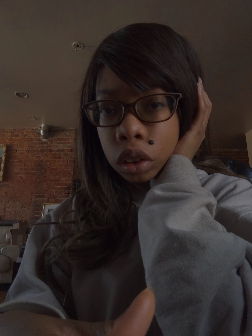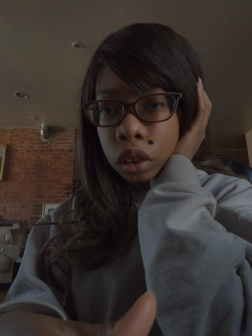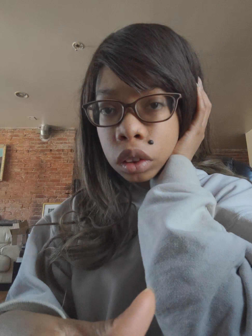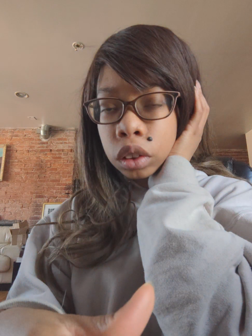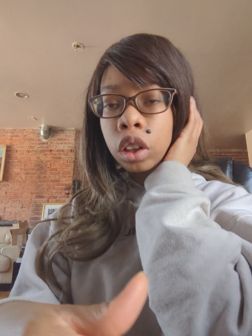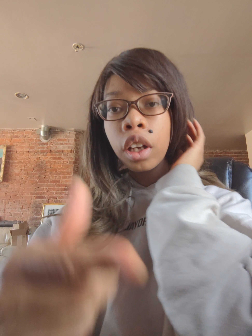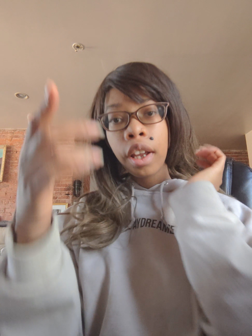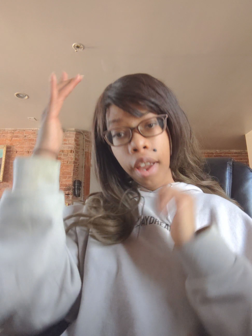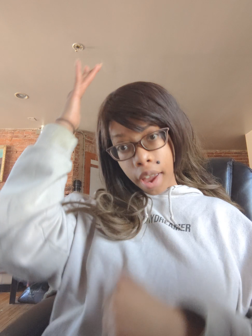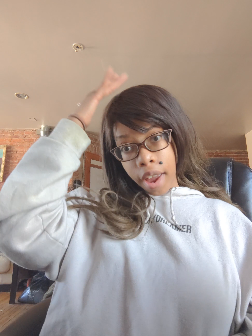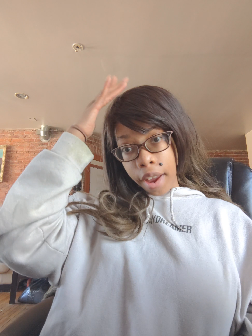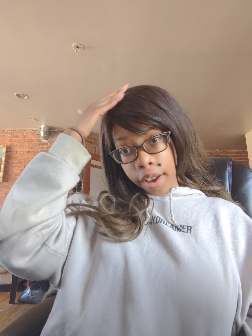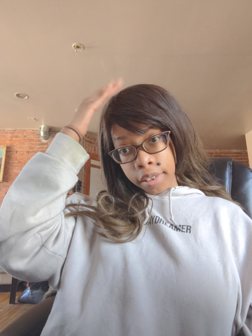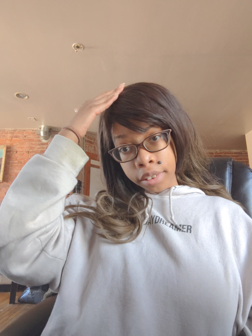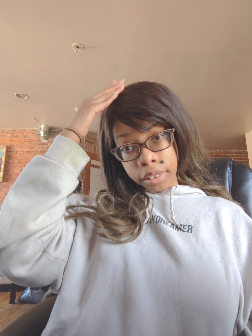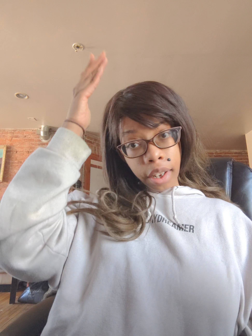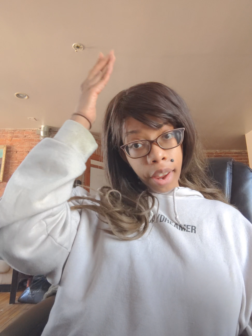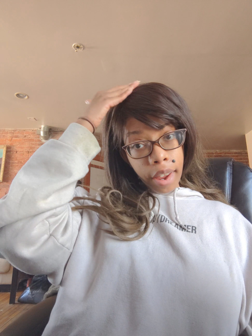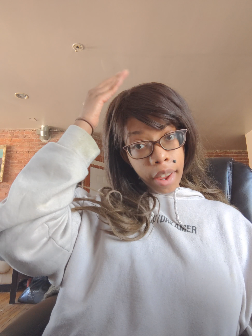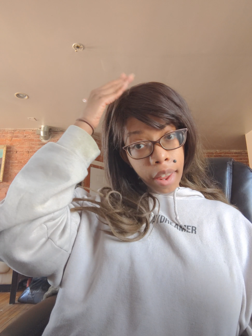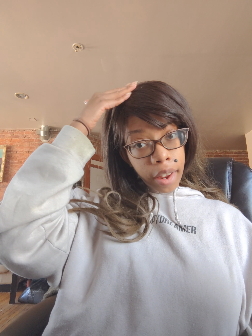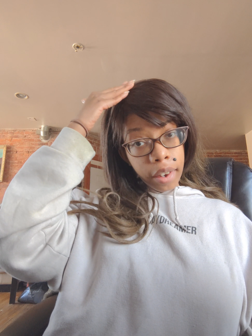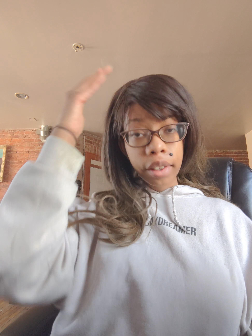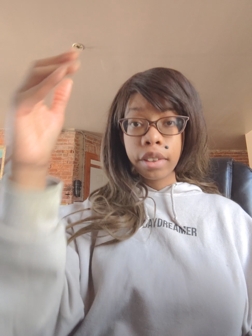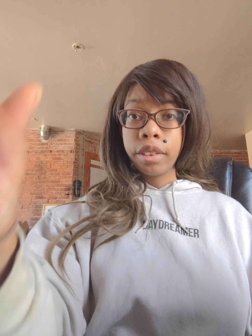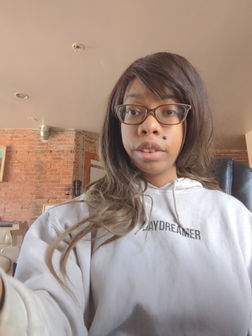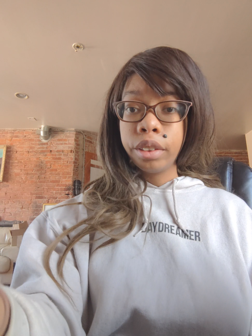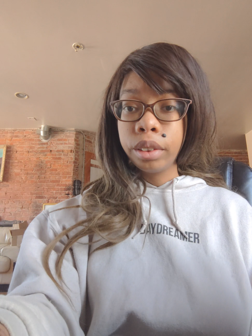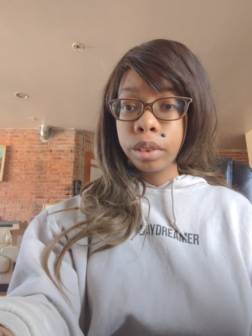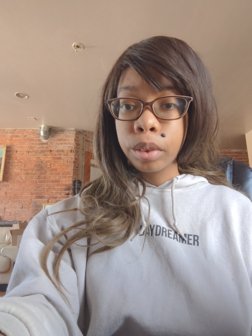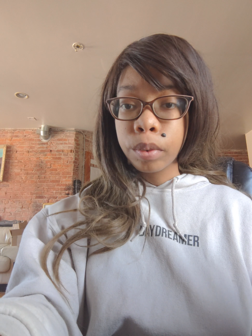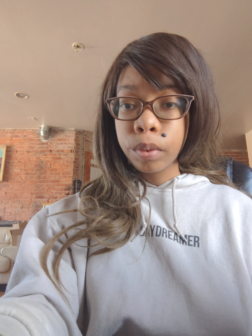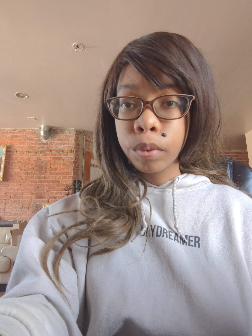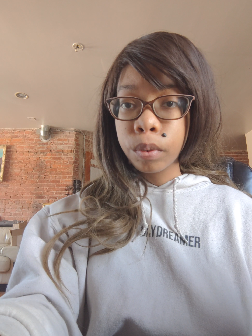hat